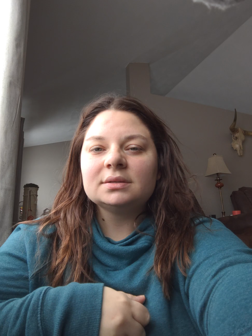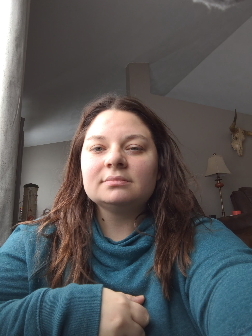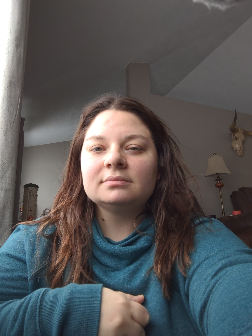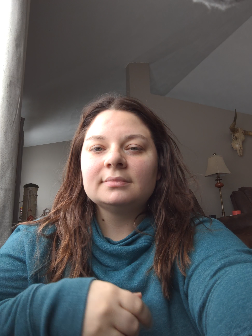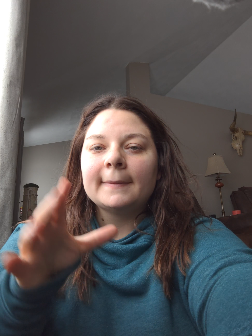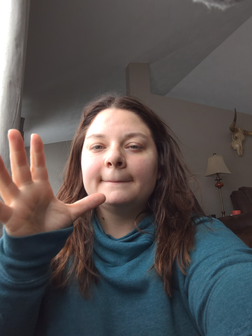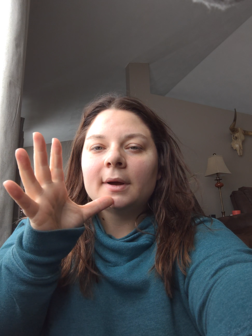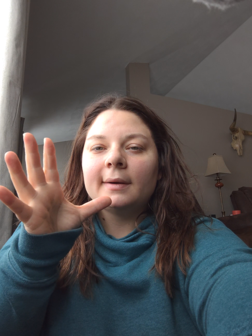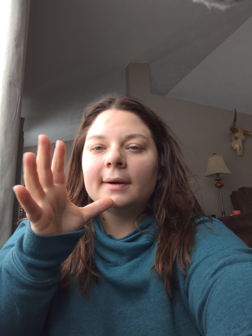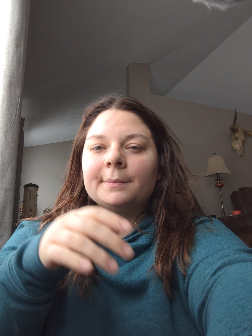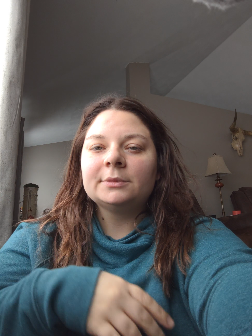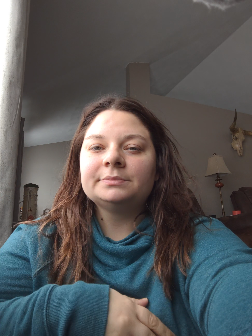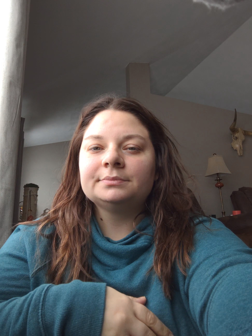mom